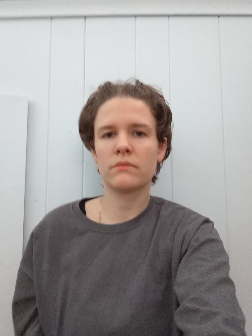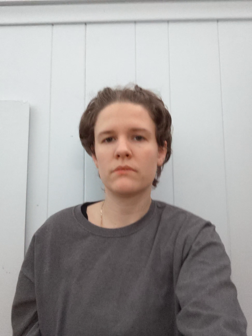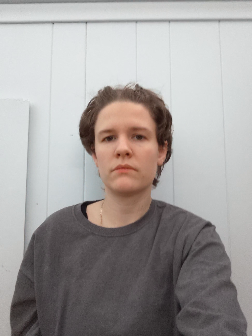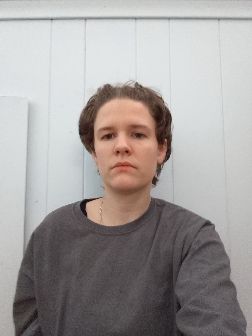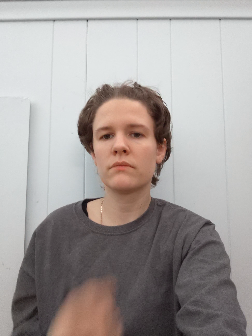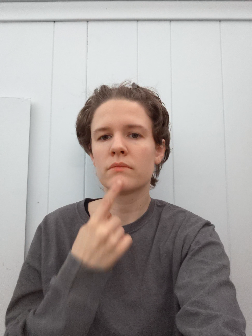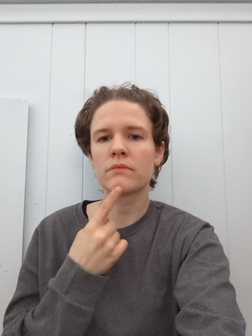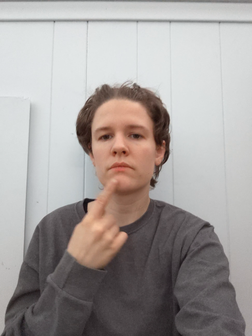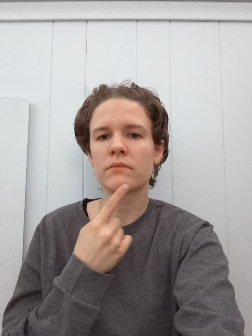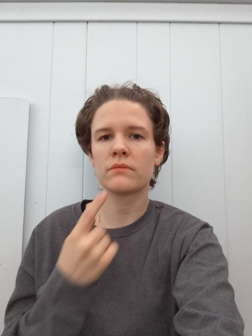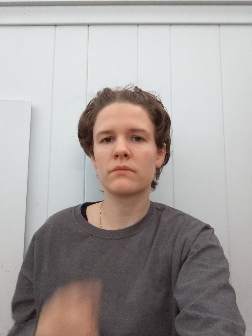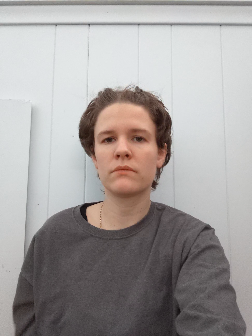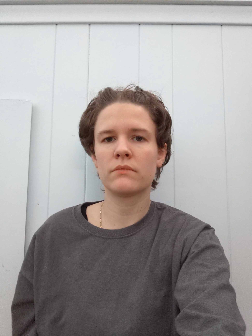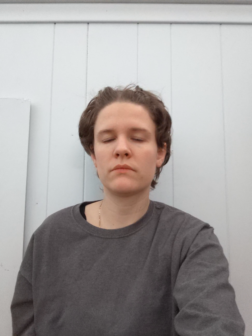chin